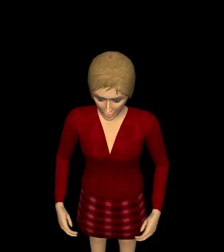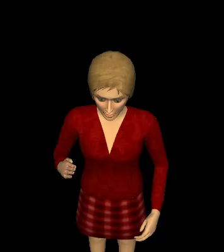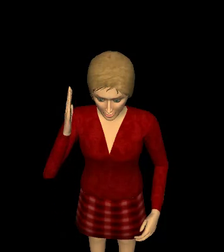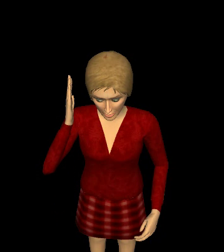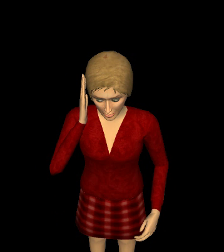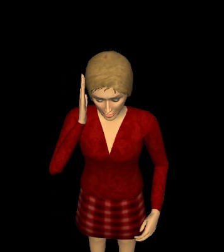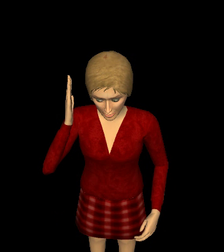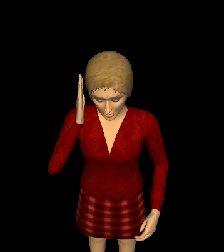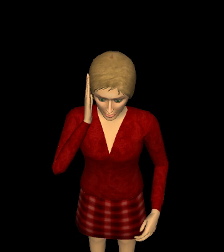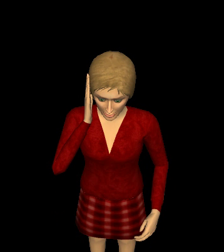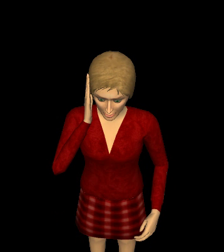أعلم